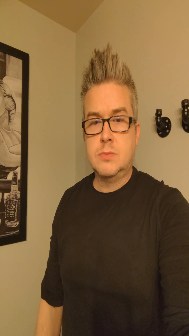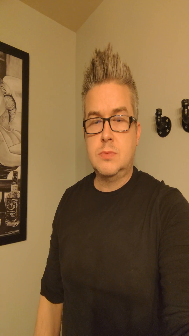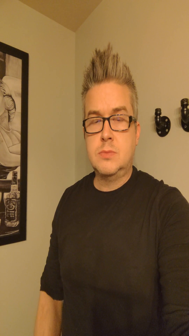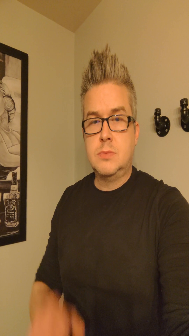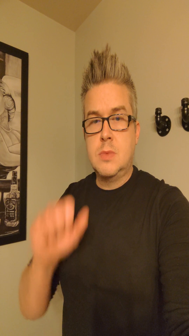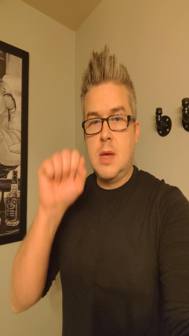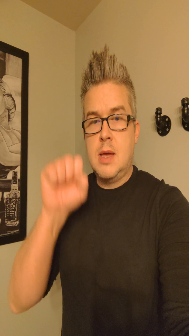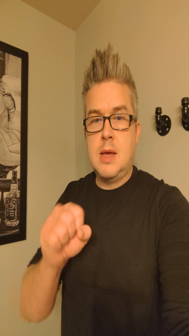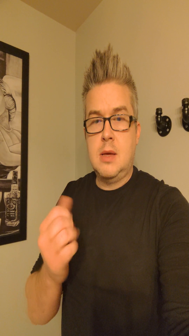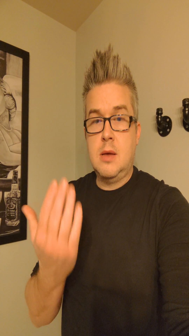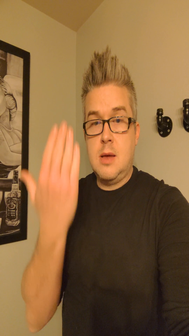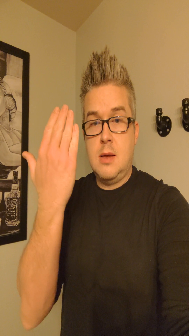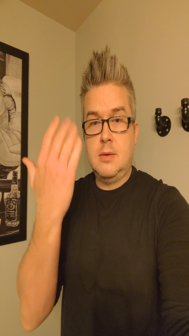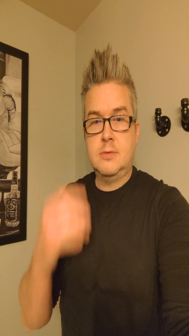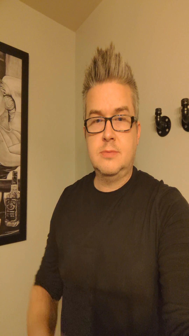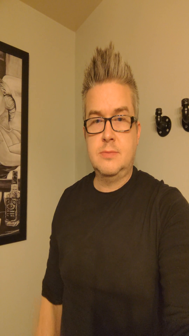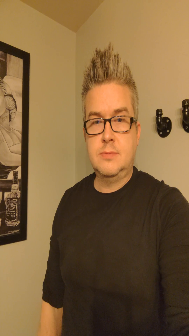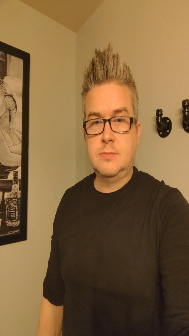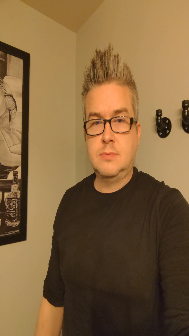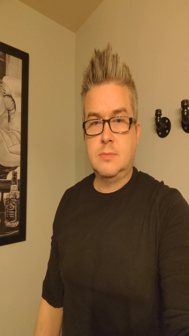mitten